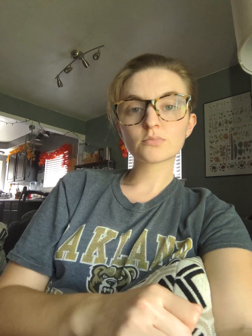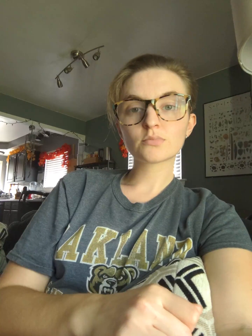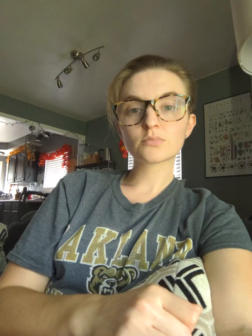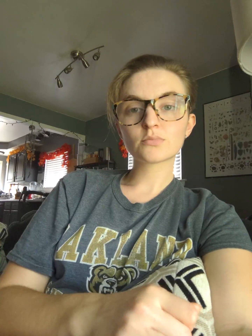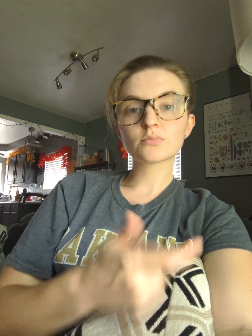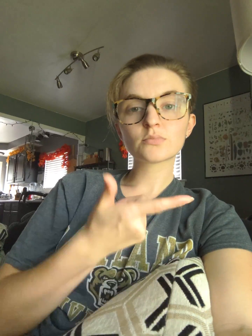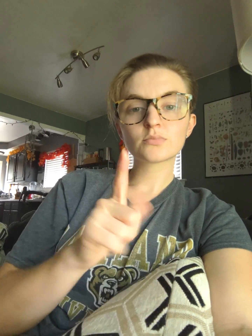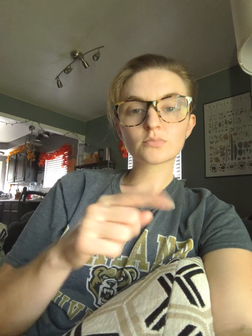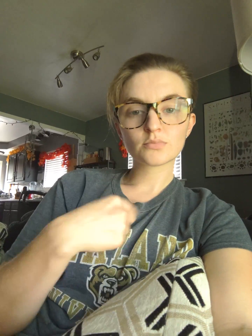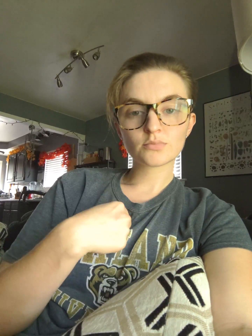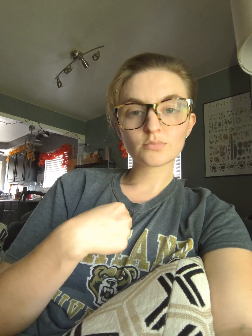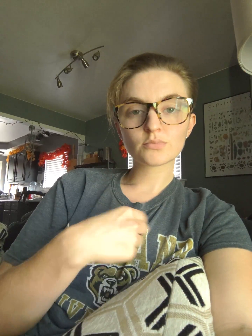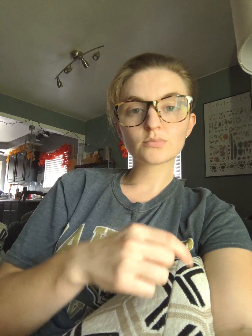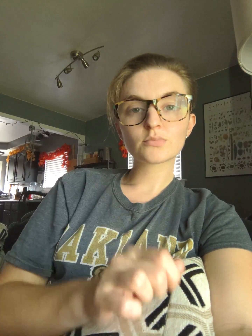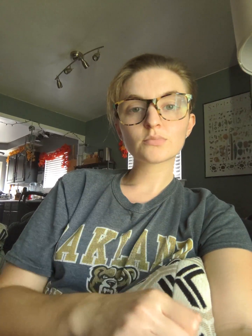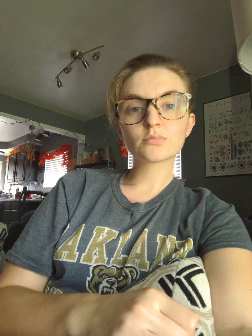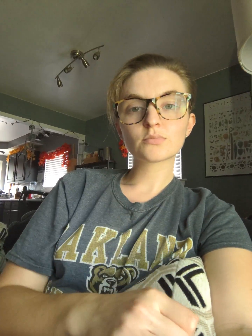let me